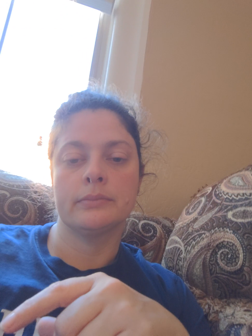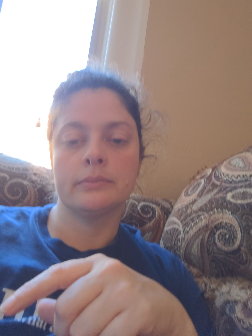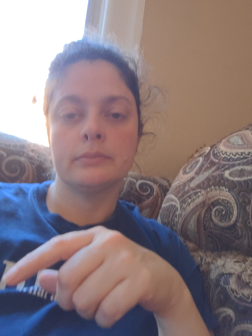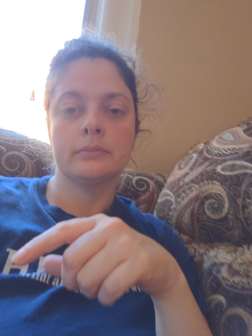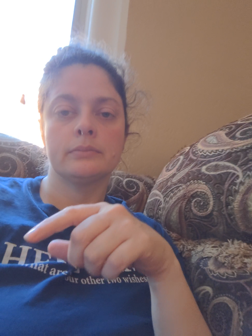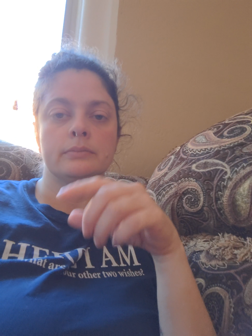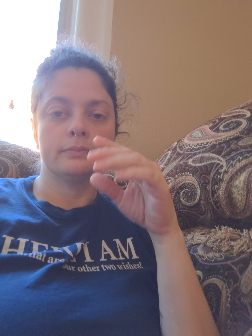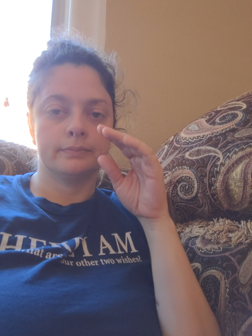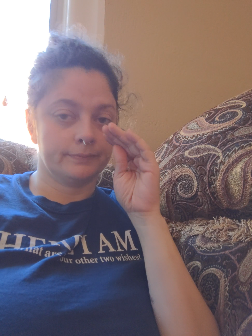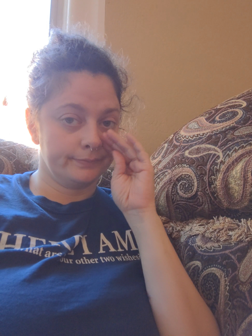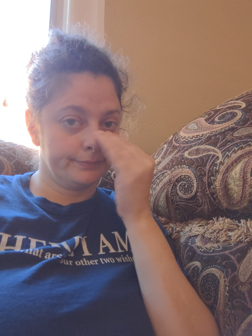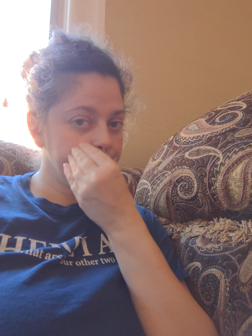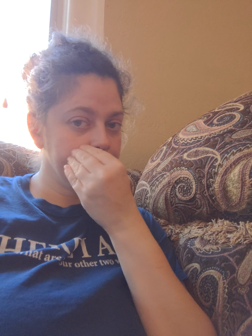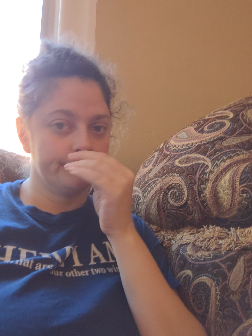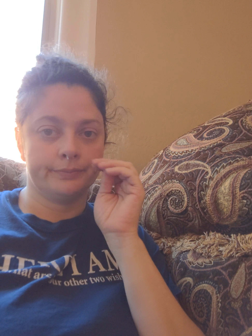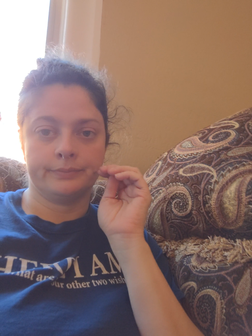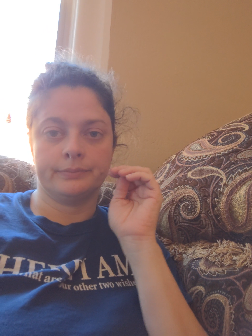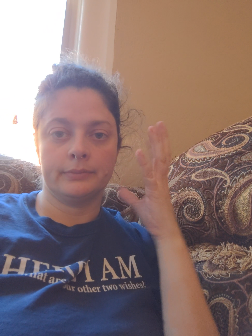flower